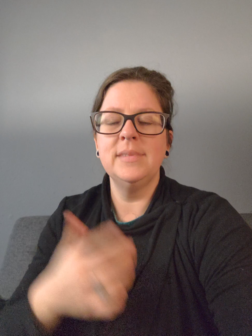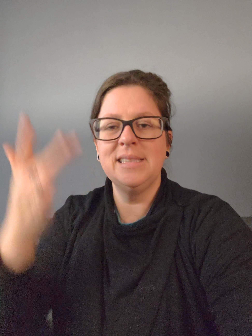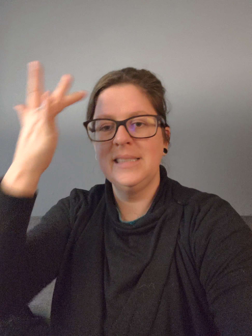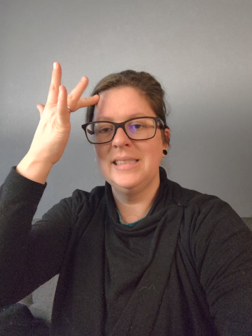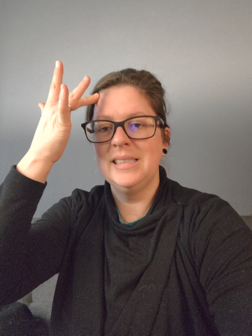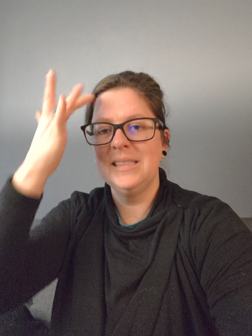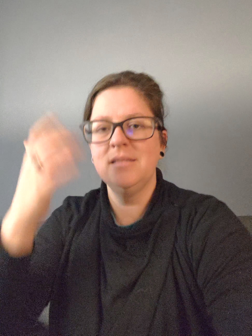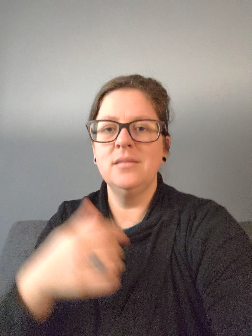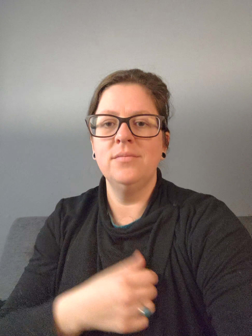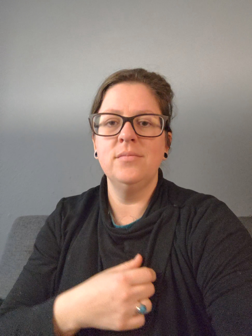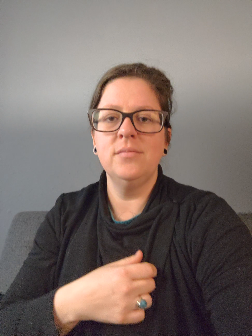sick